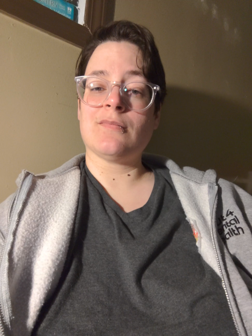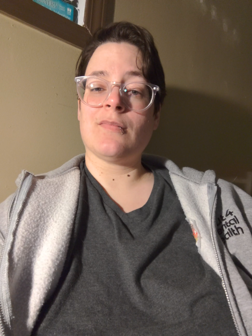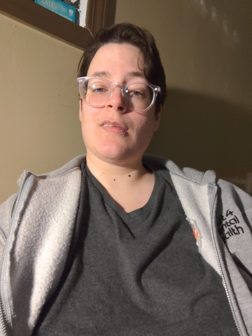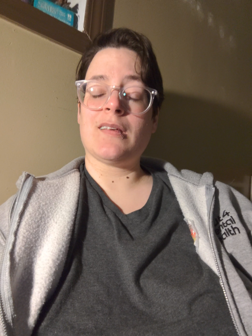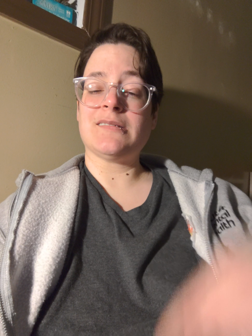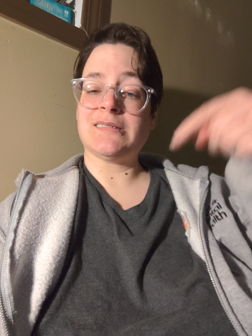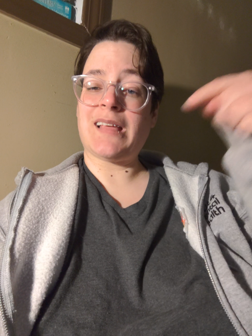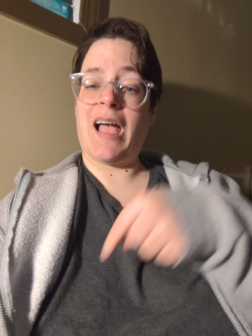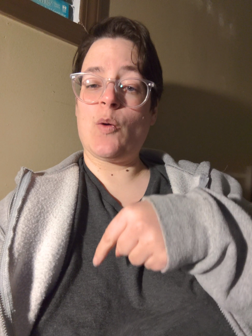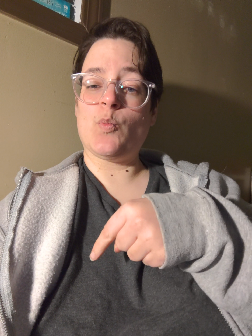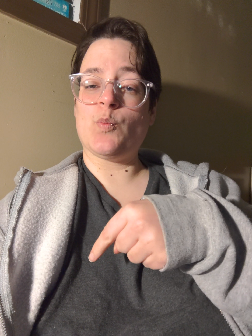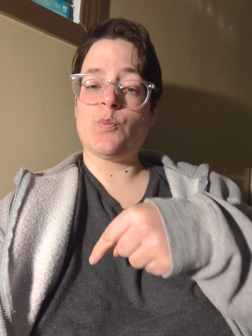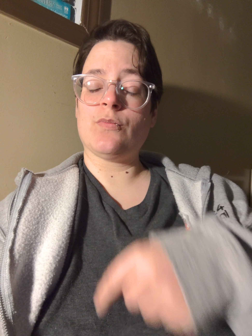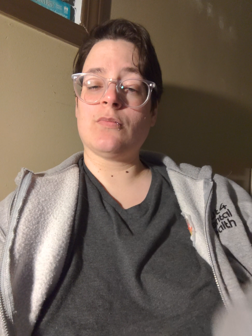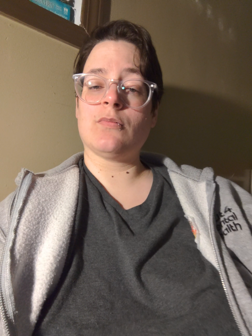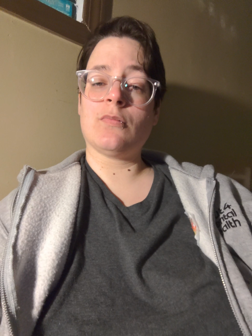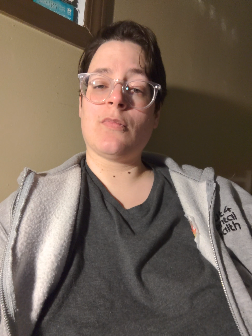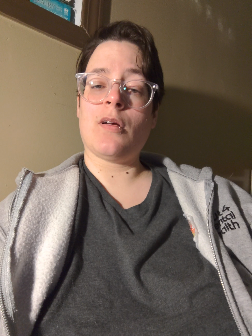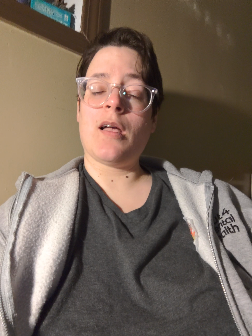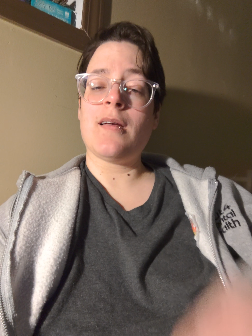down